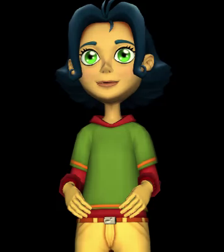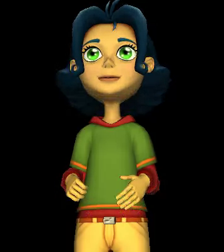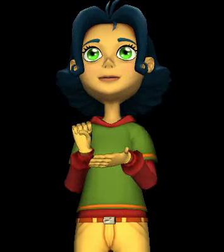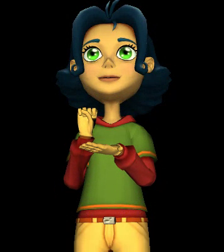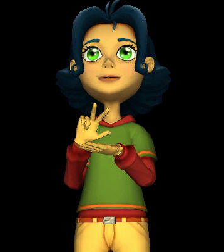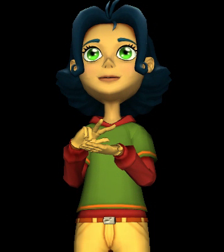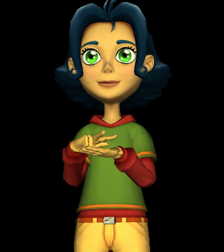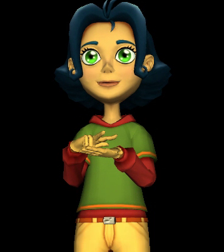بقعة